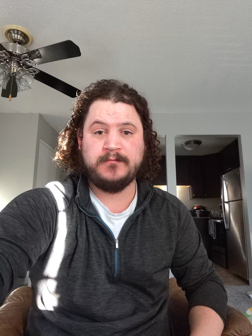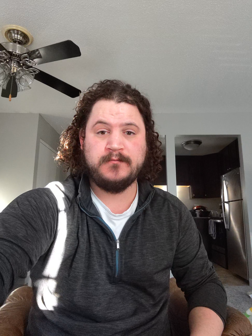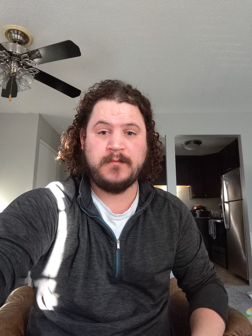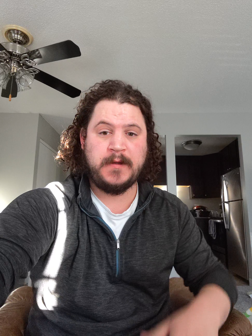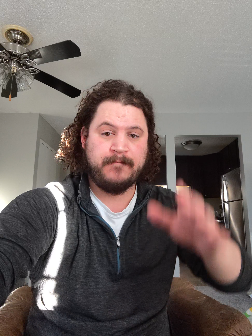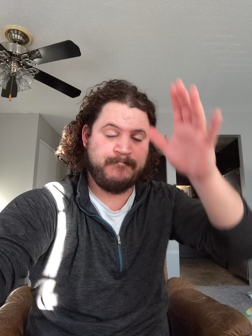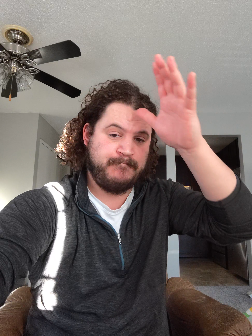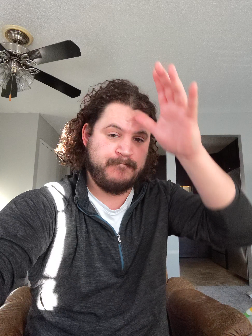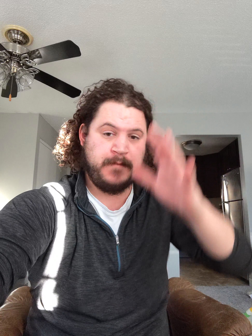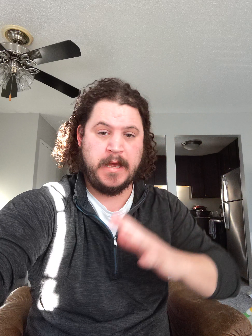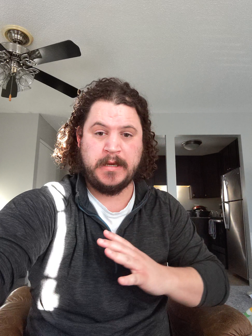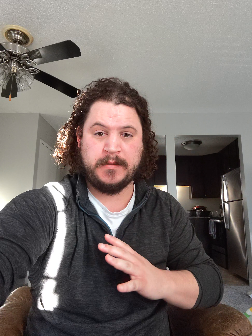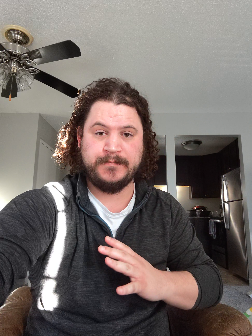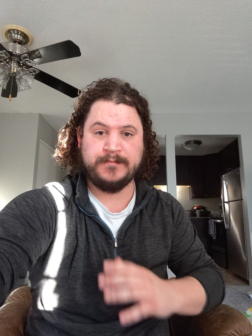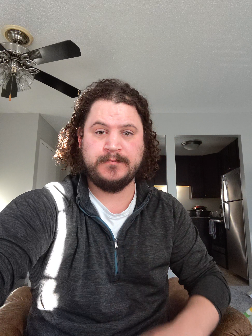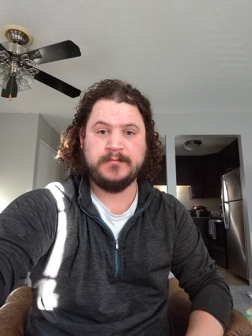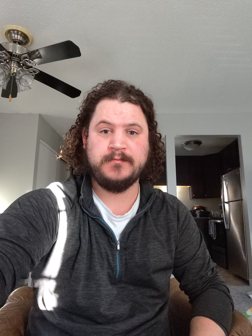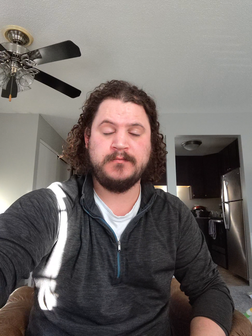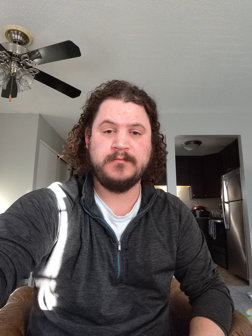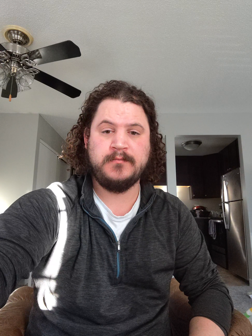man